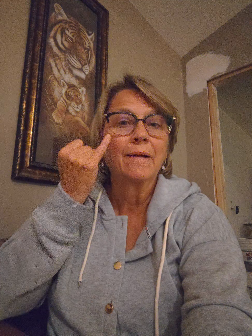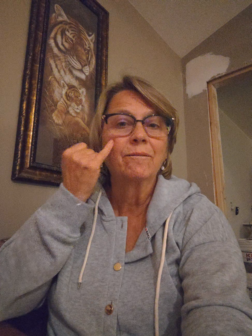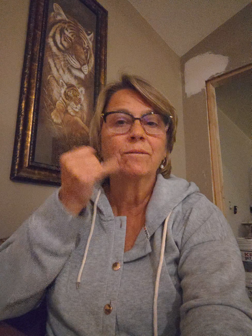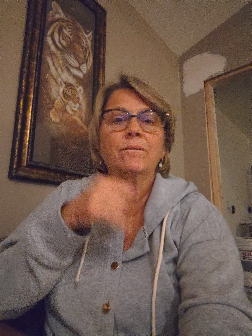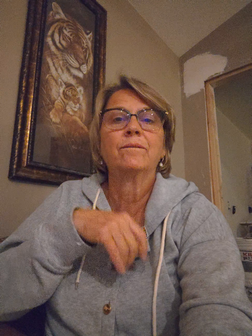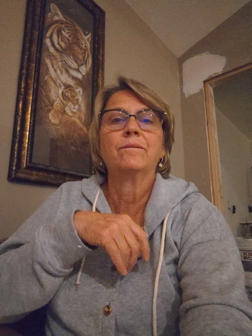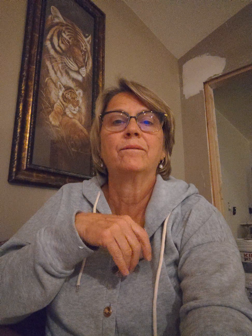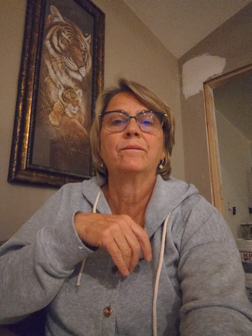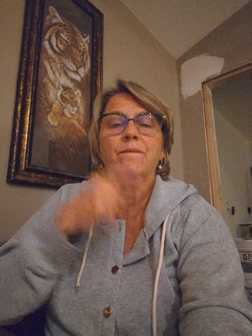if